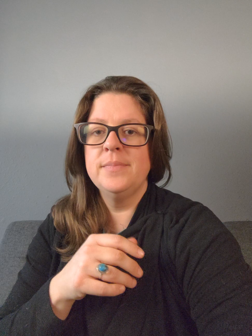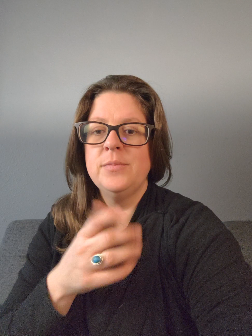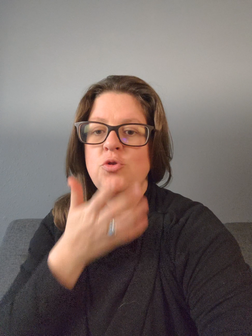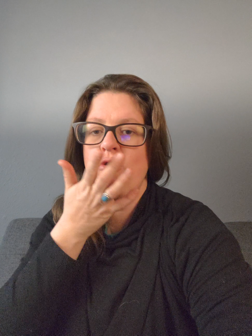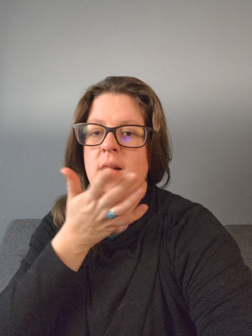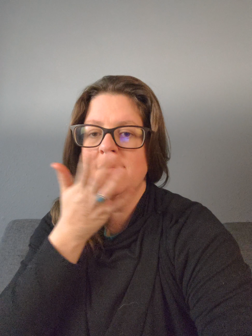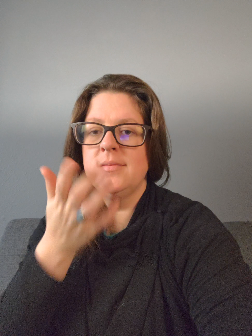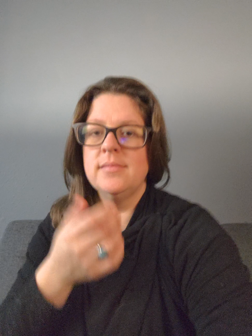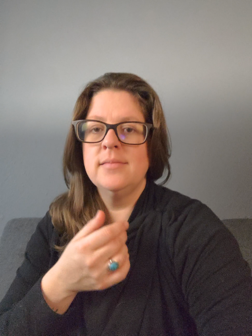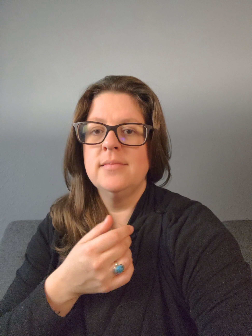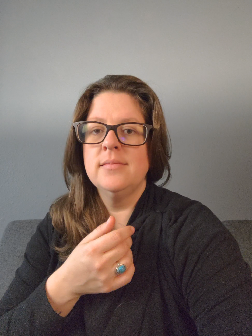grass